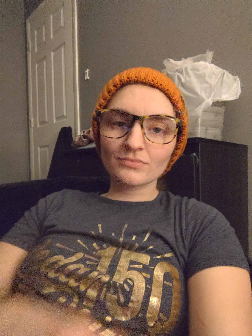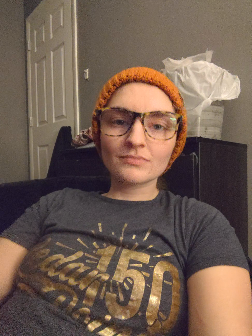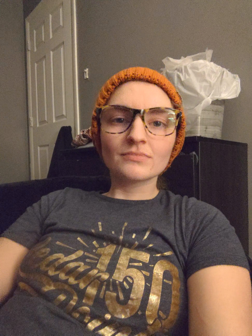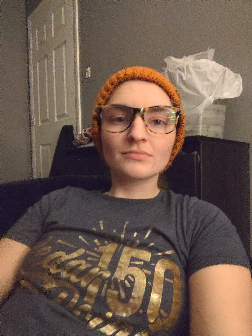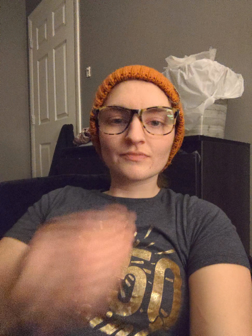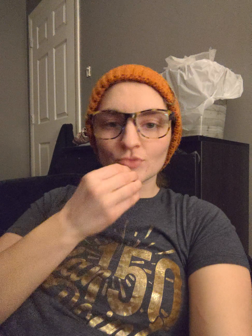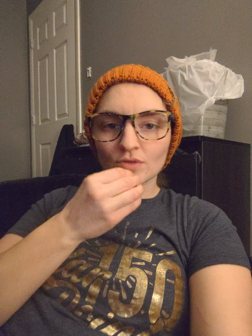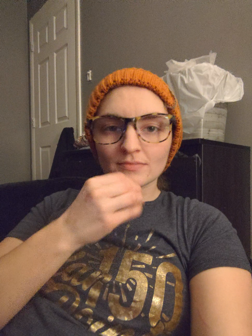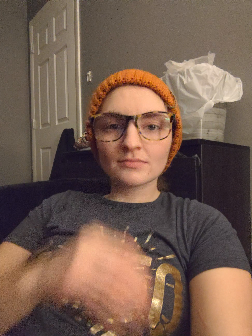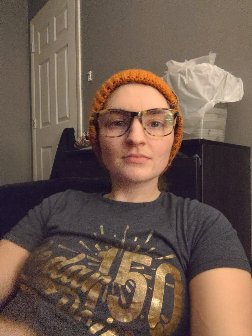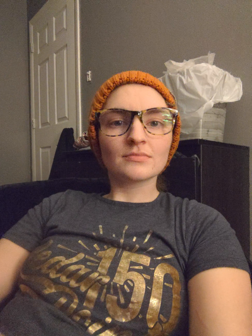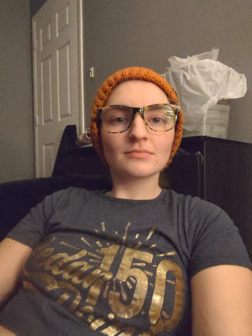food